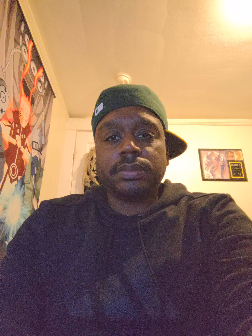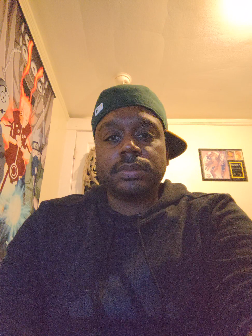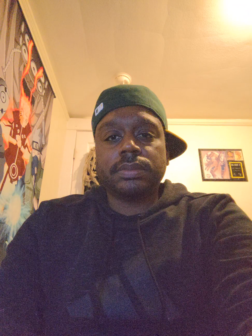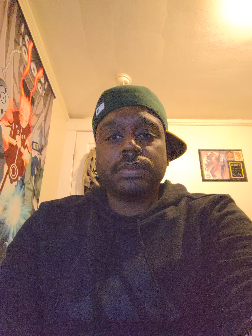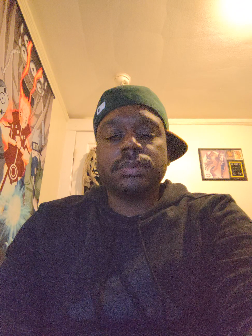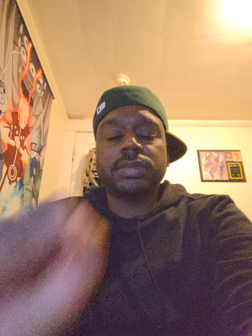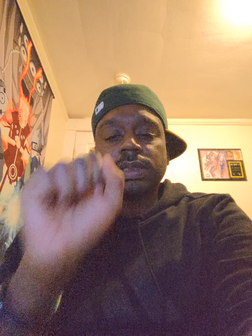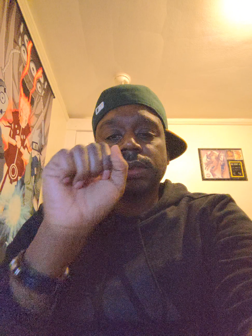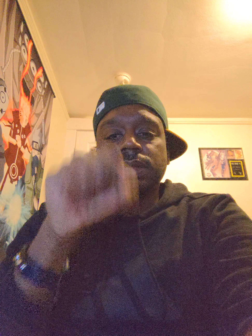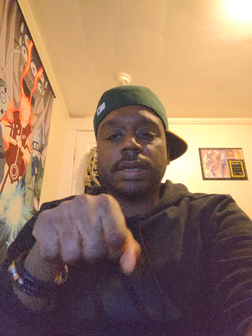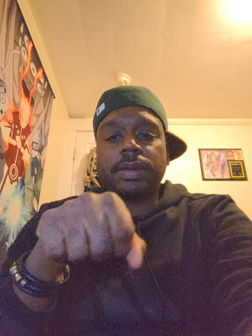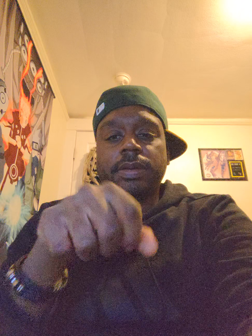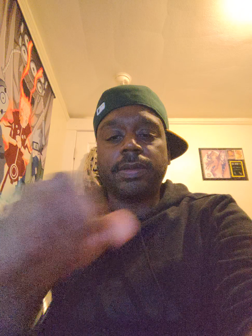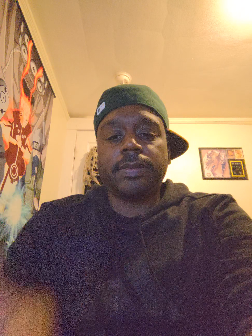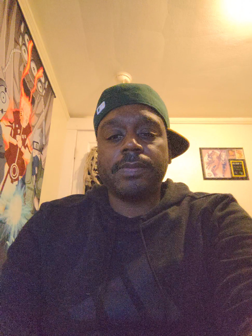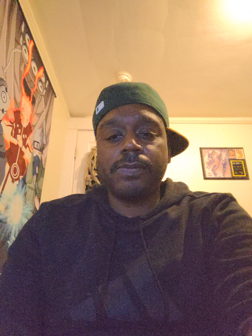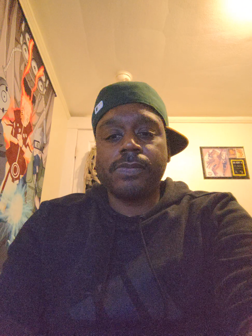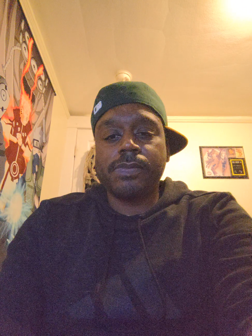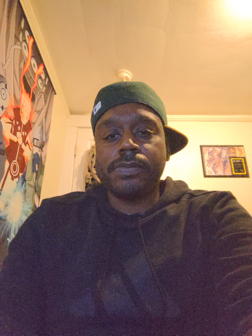can